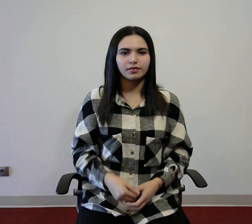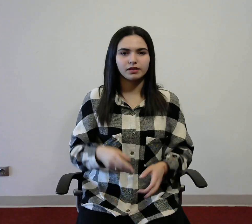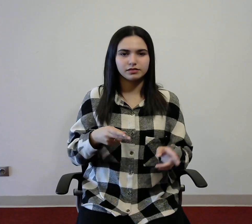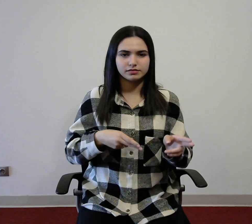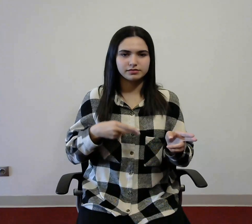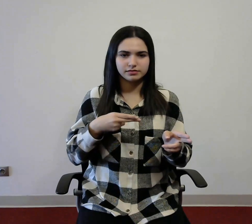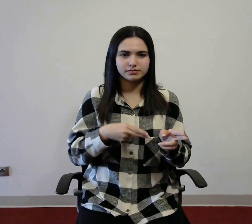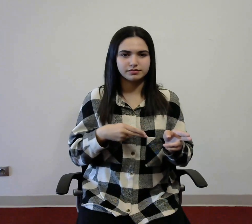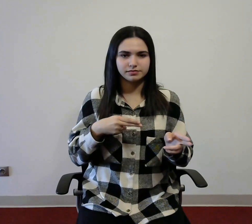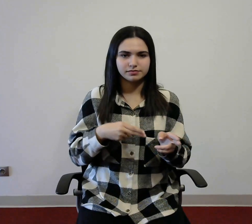qatar